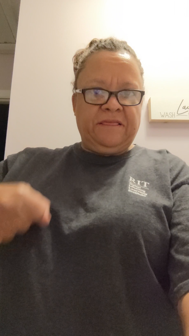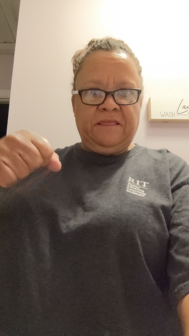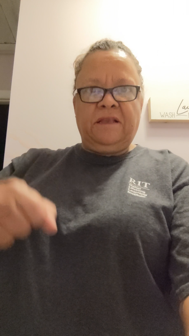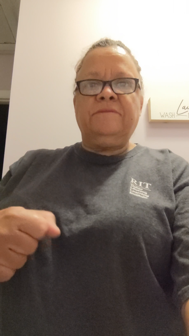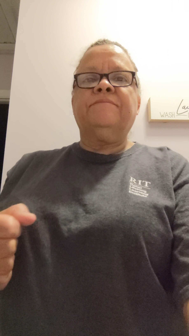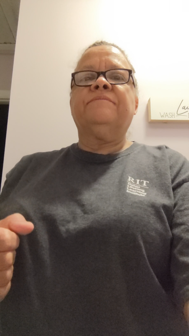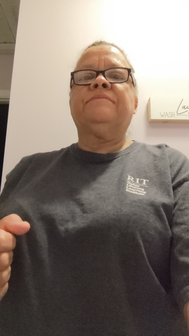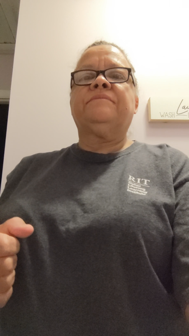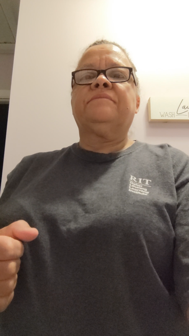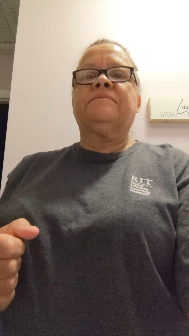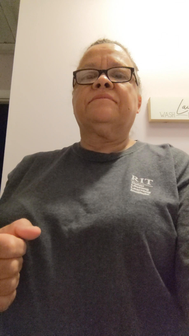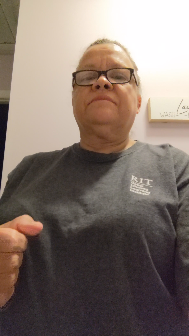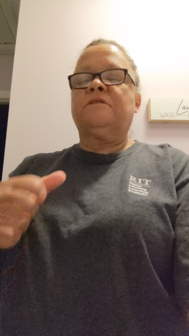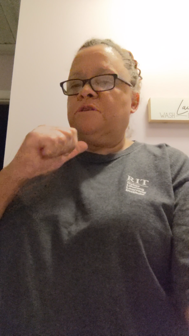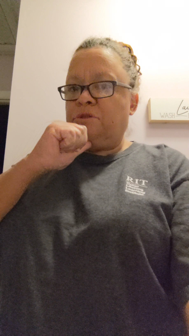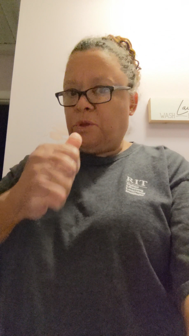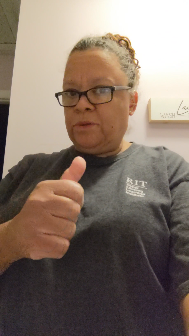don't